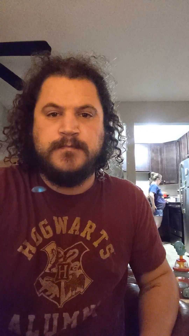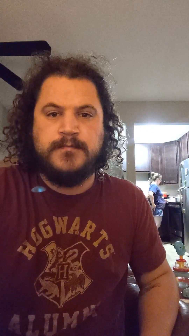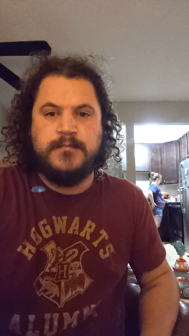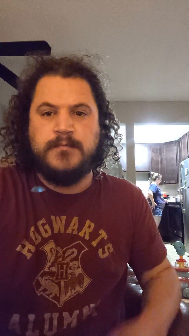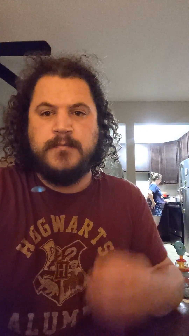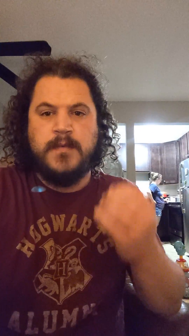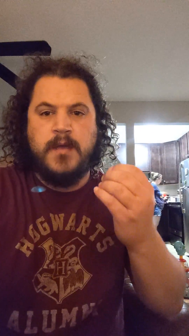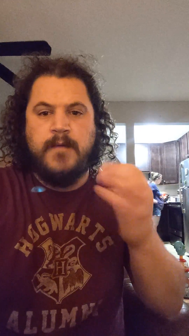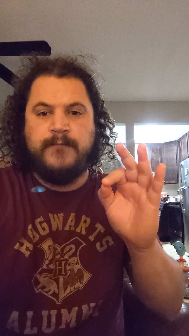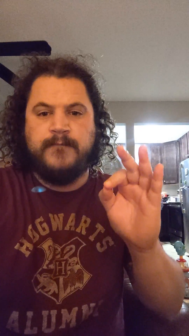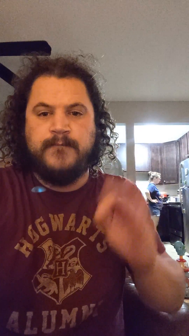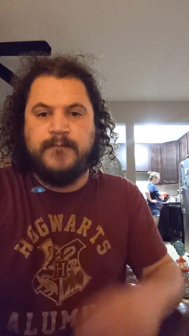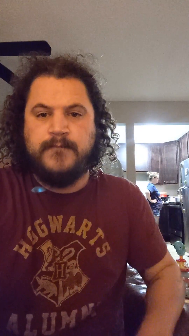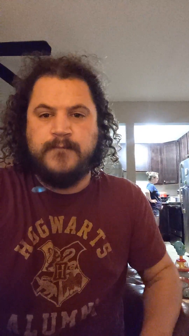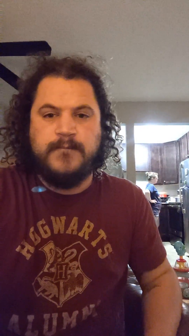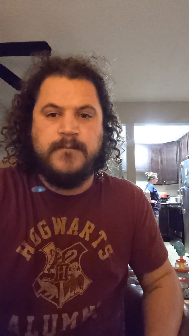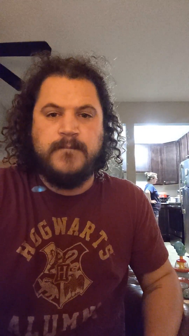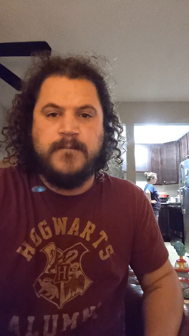of